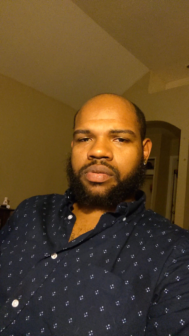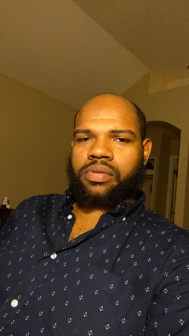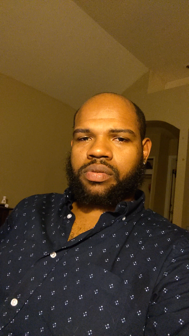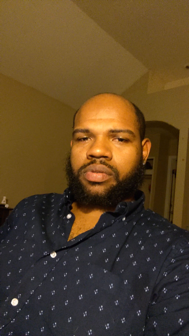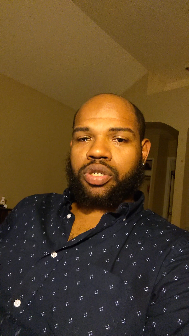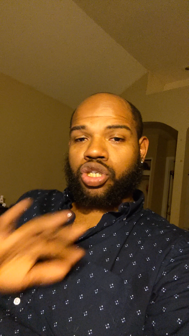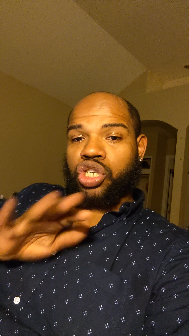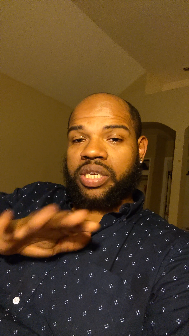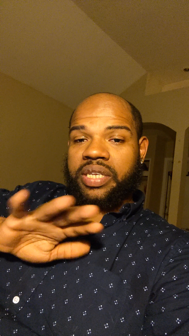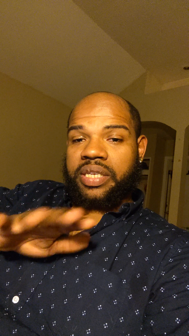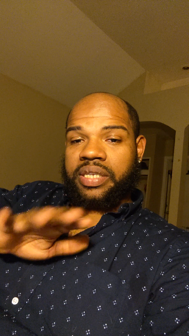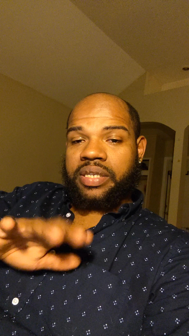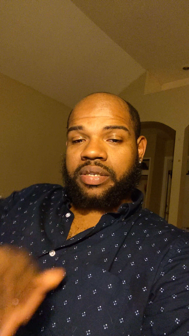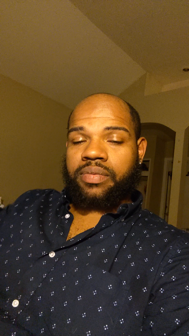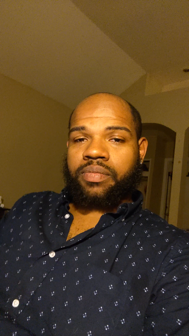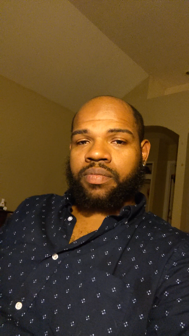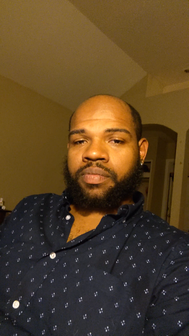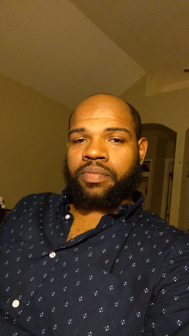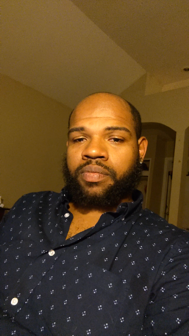cheese